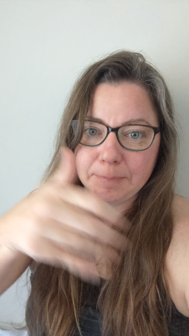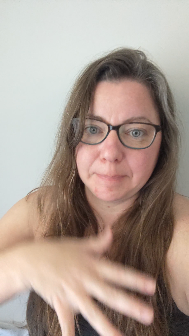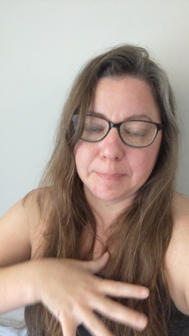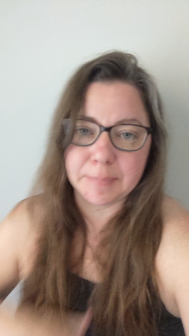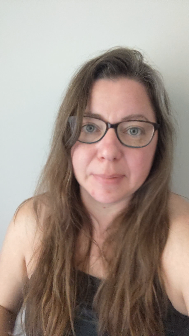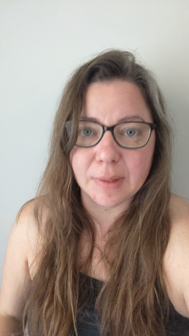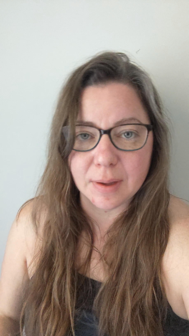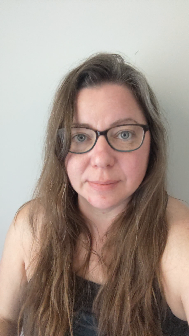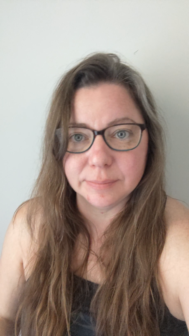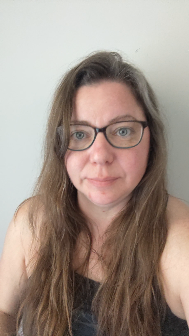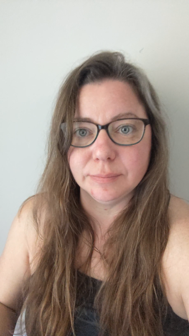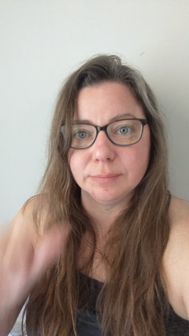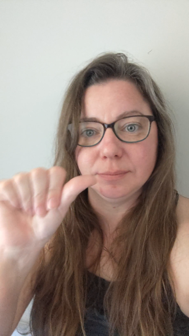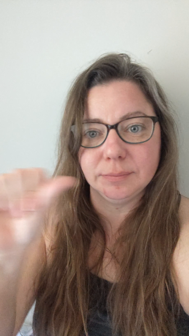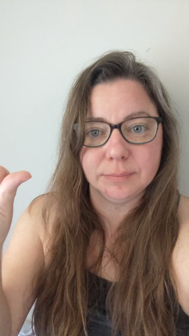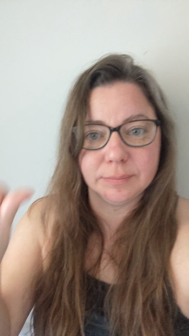a